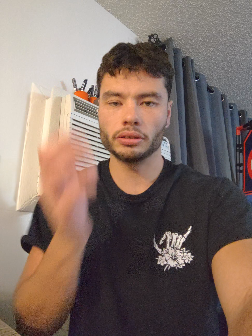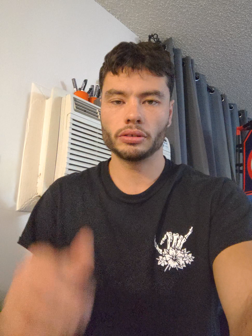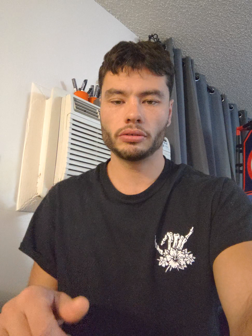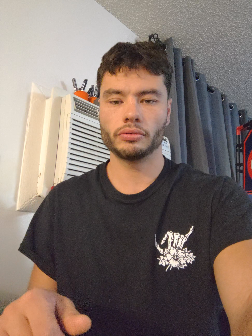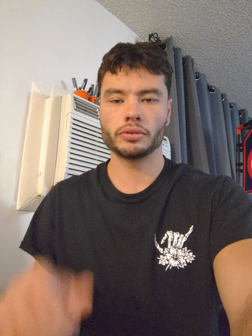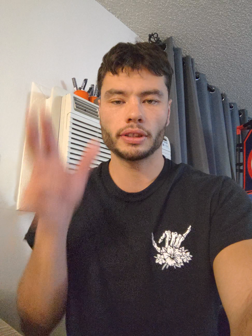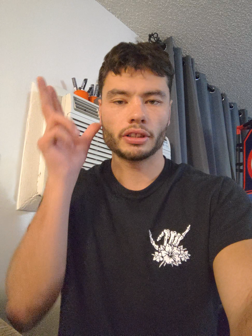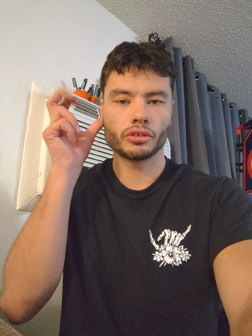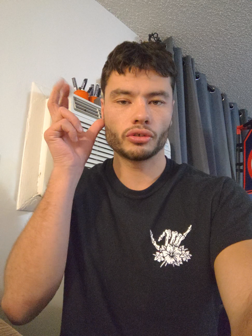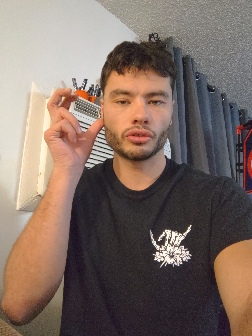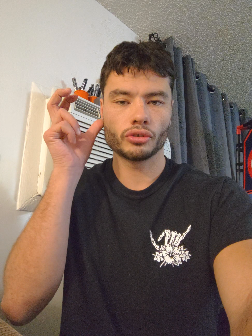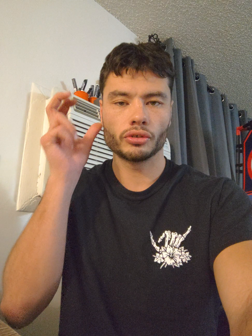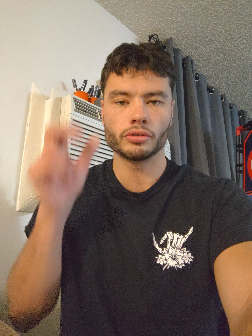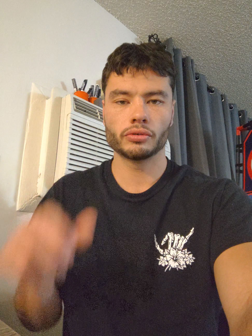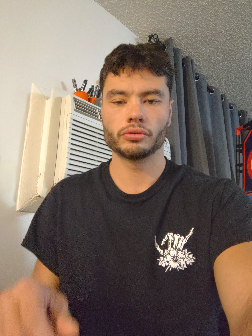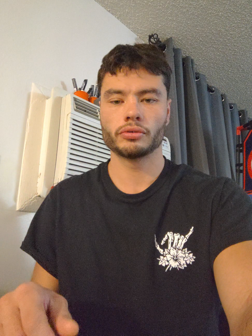hear